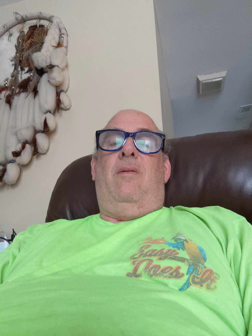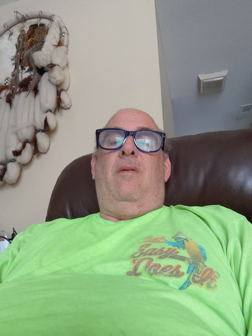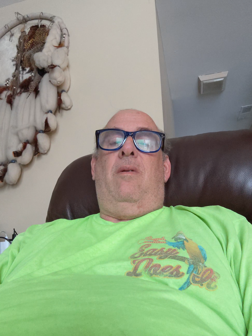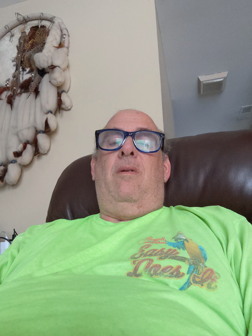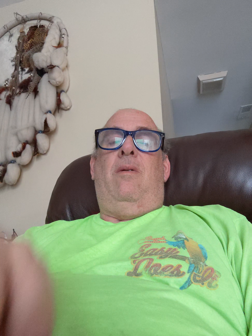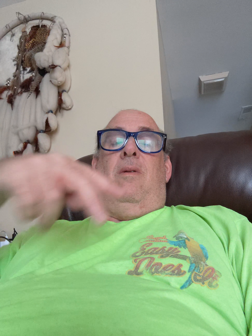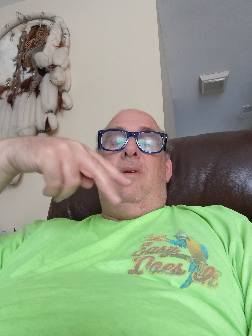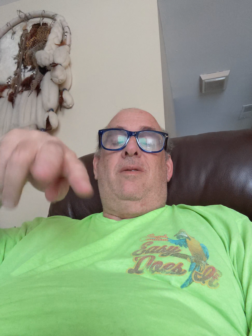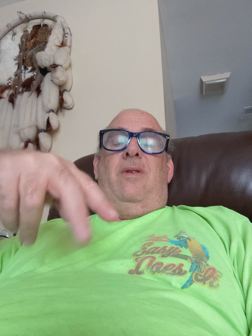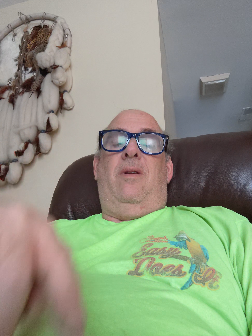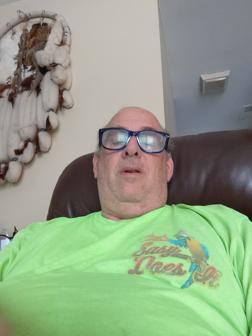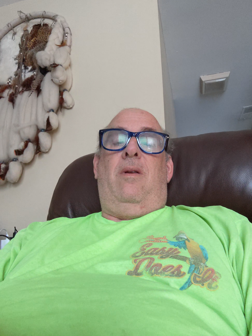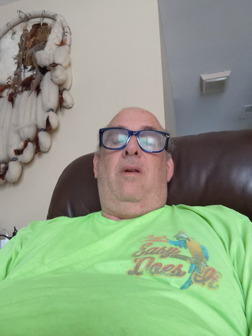dance